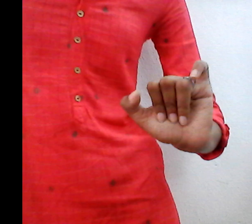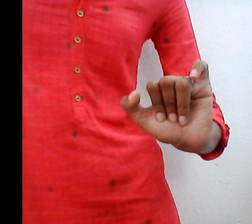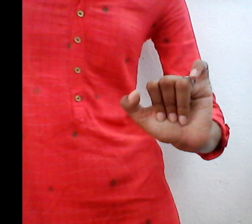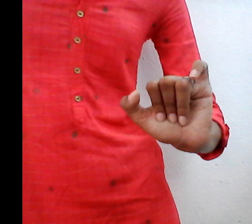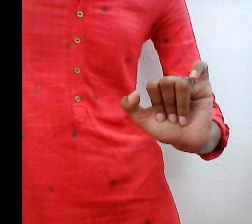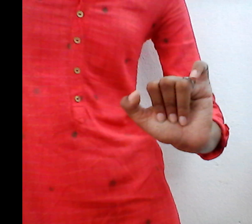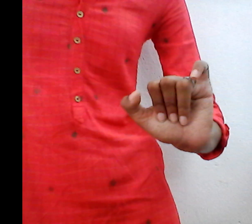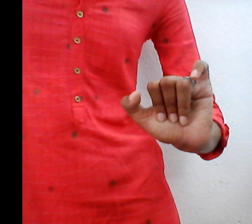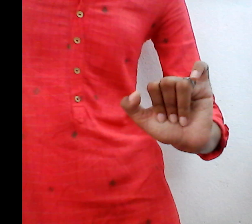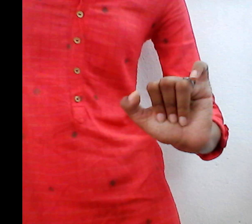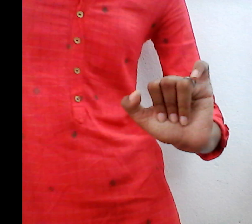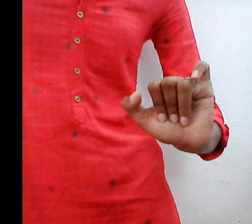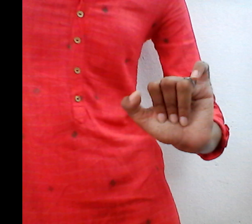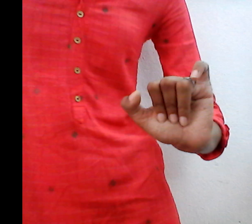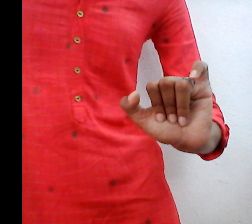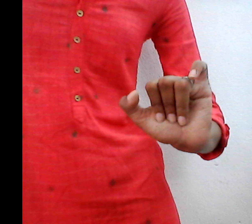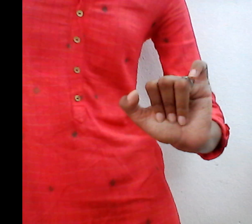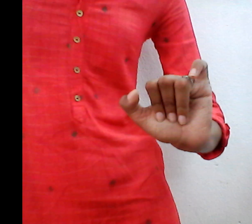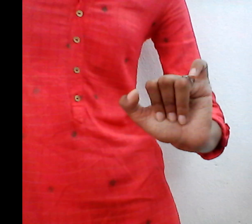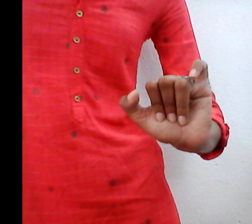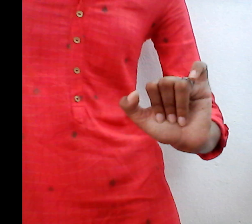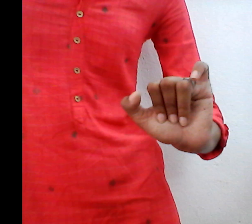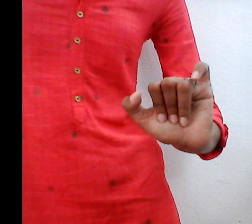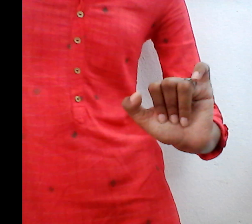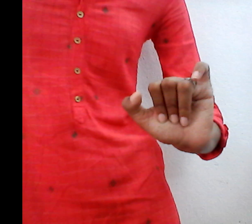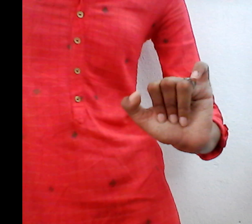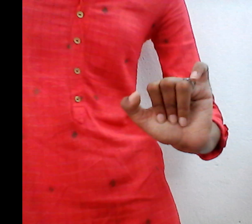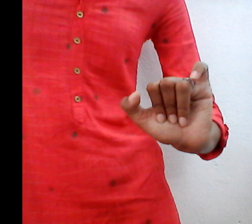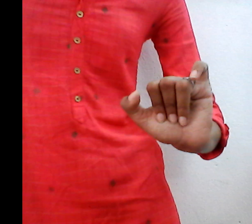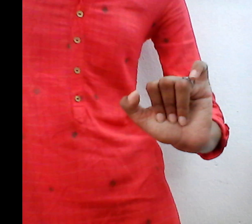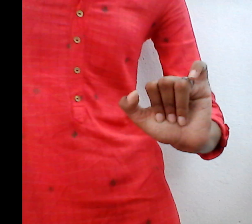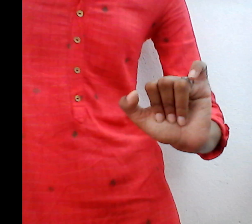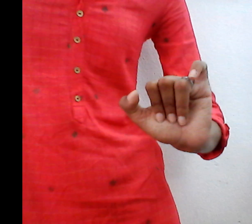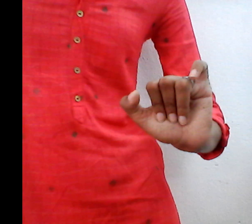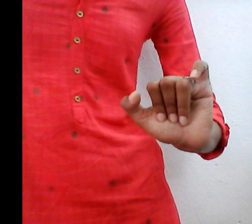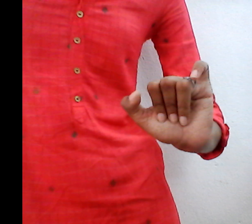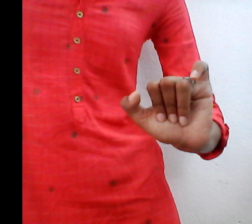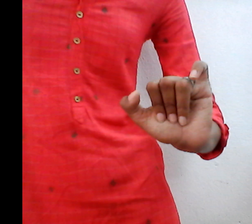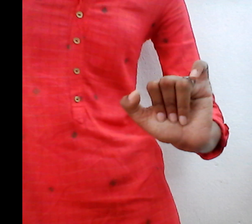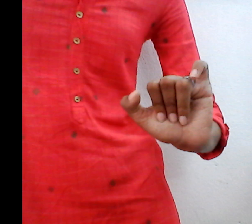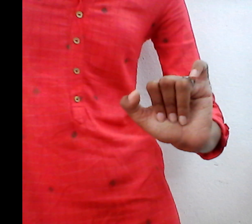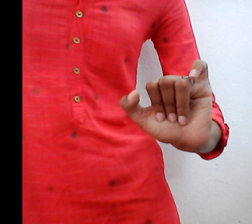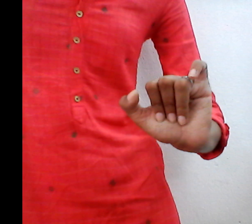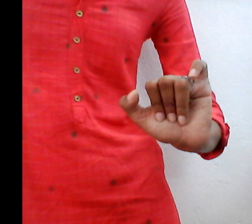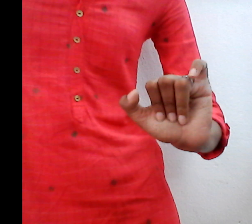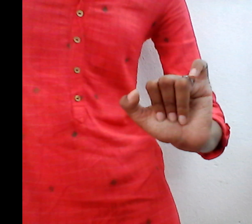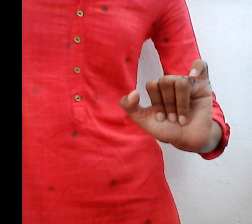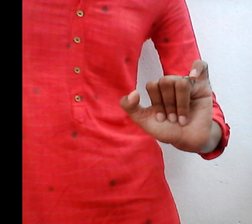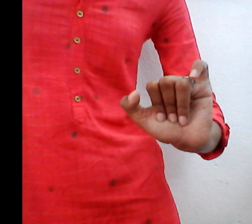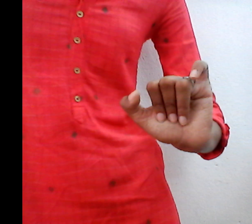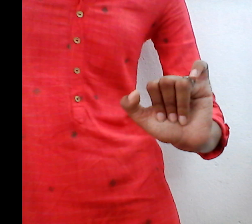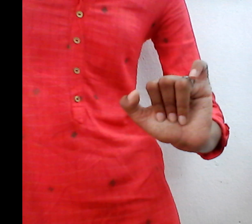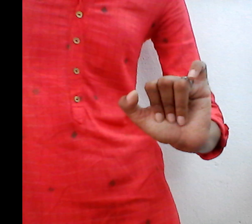ഋ